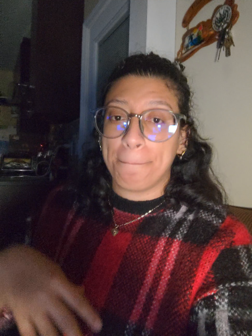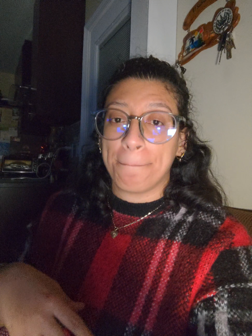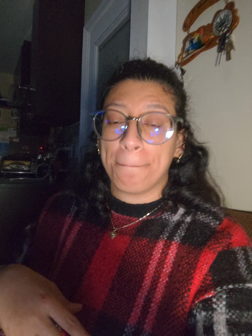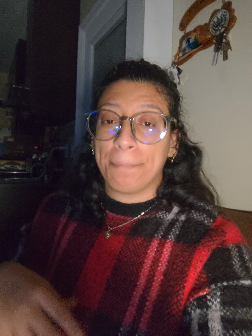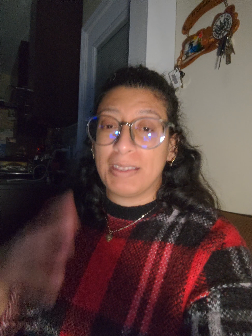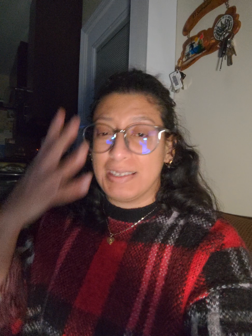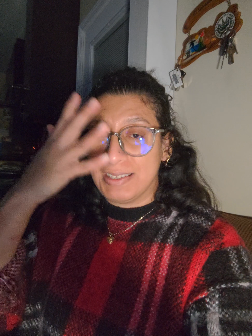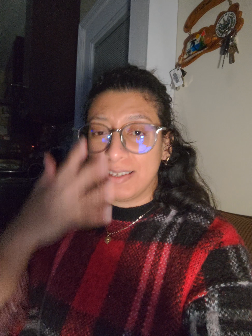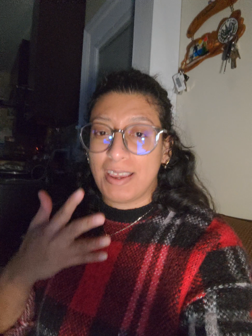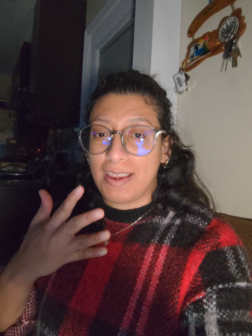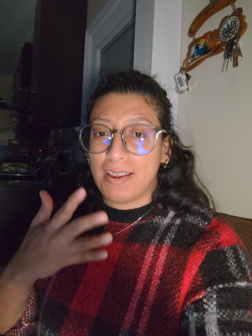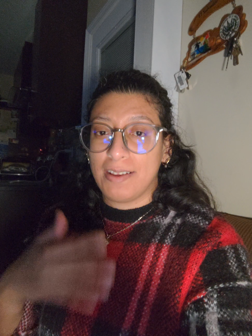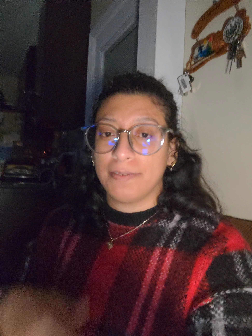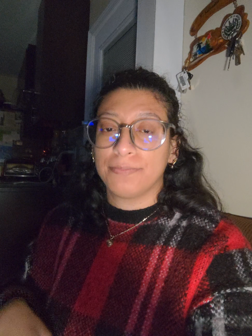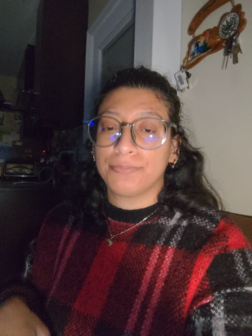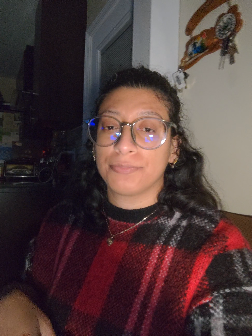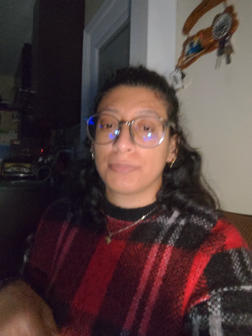sad